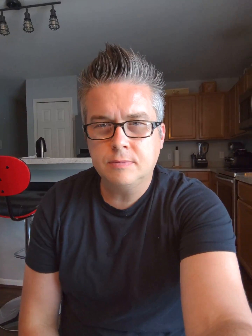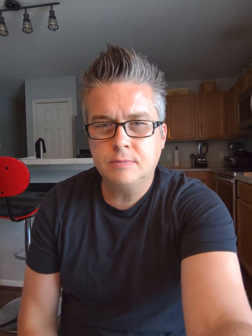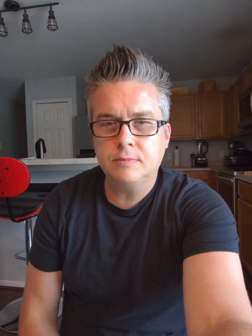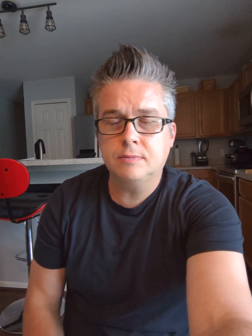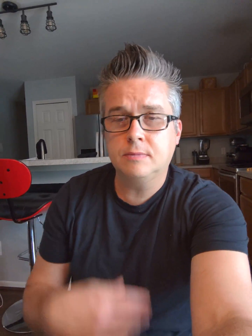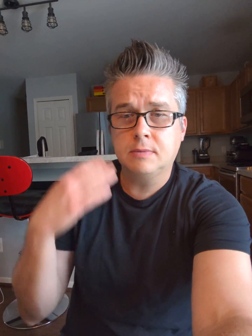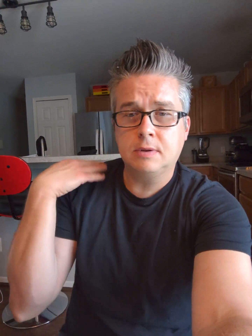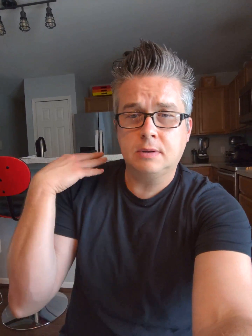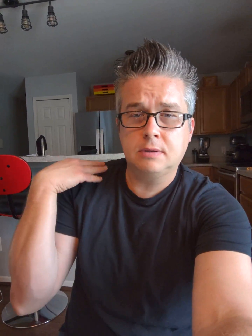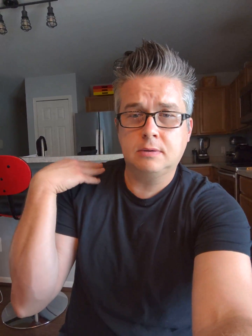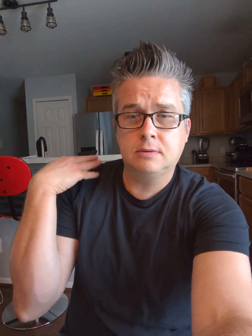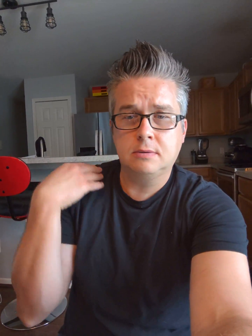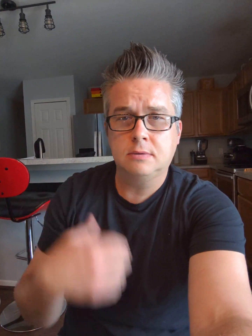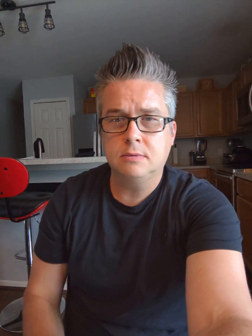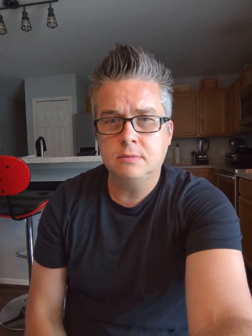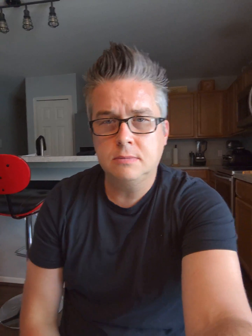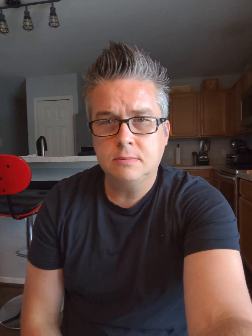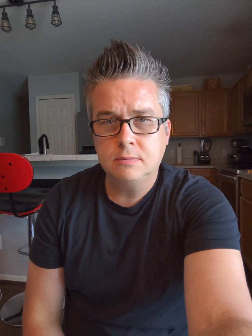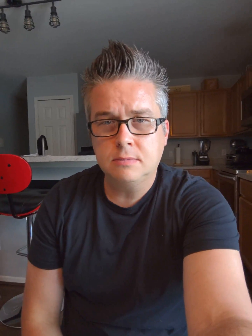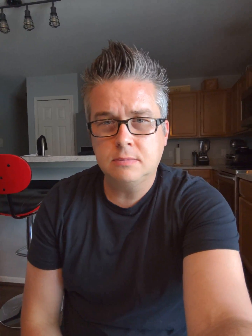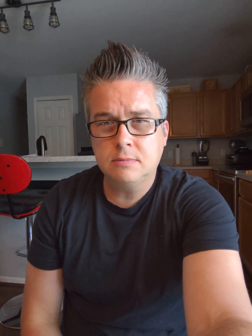shoulder